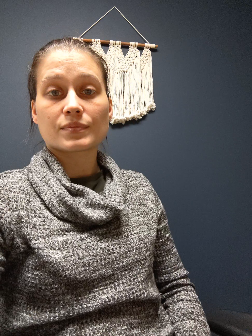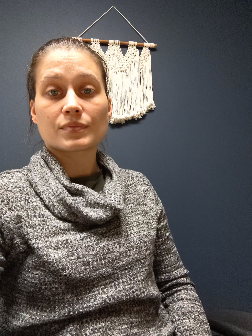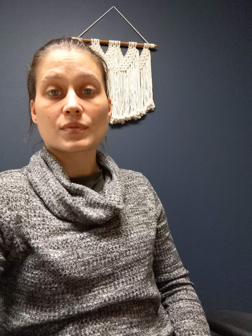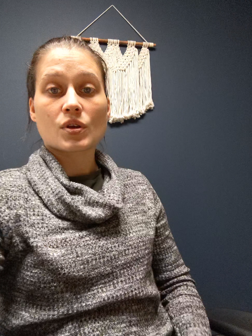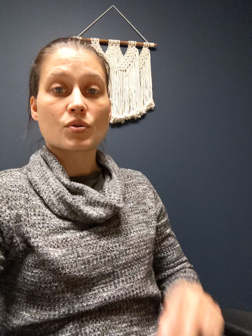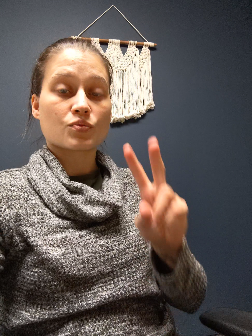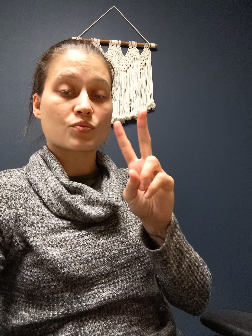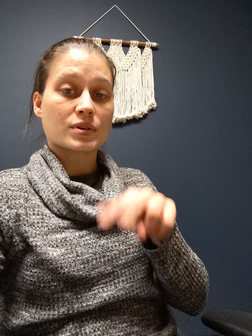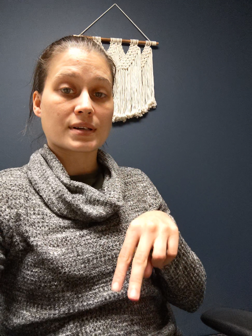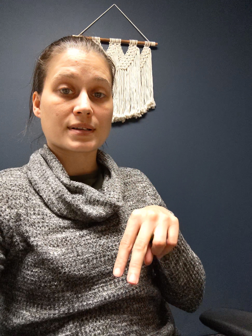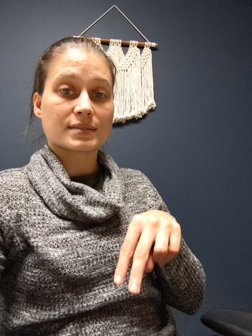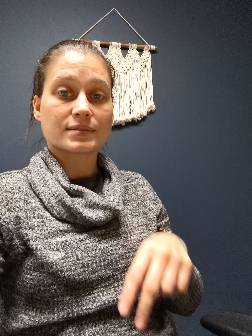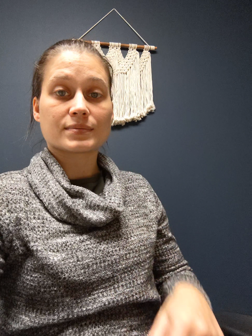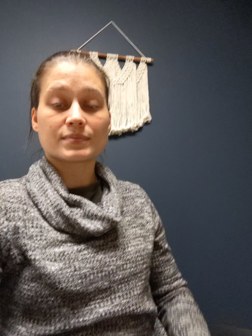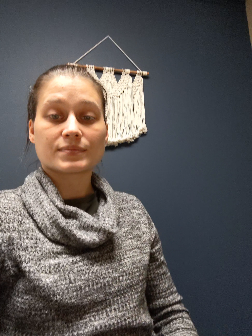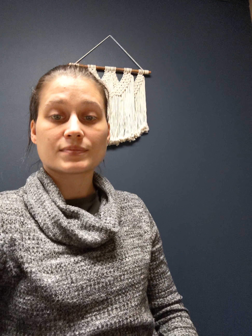read